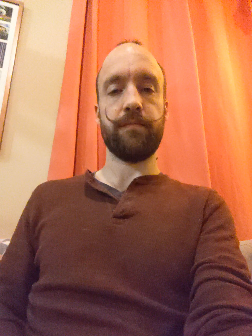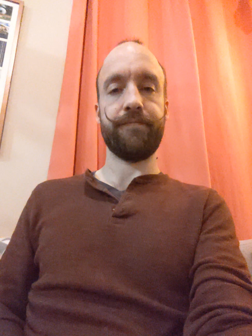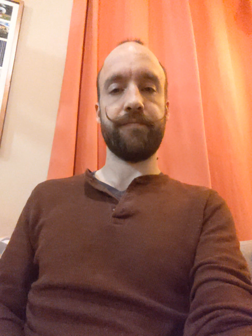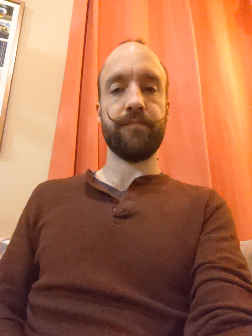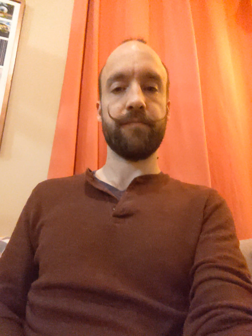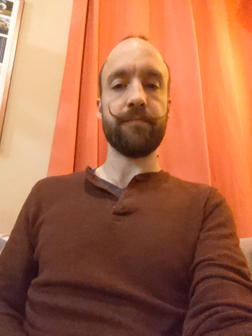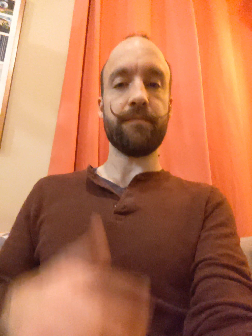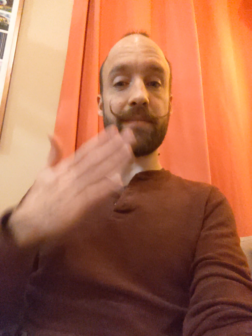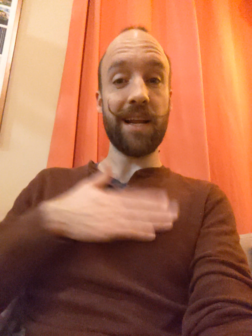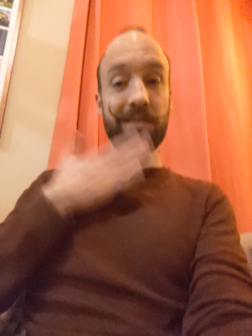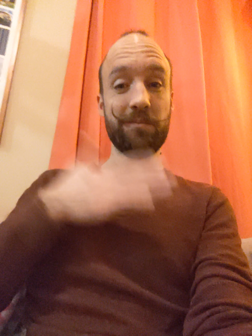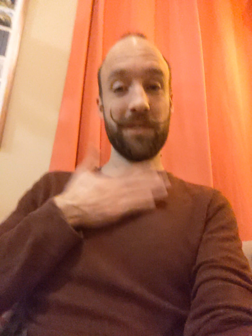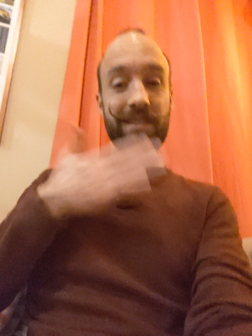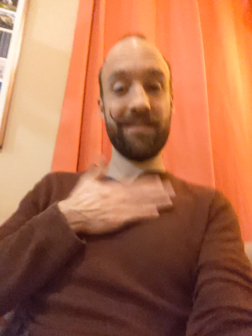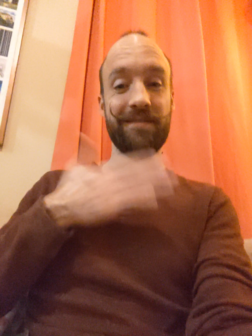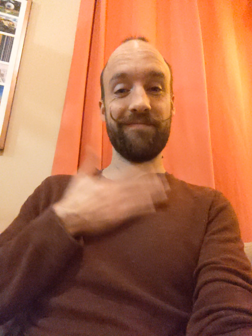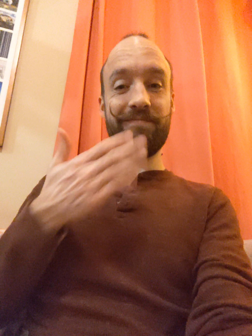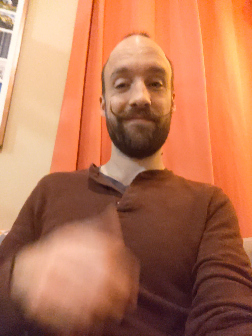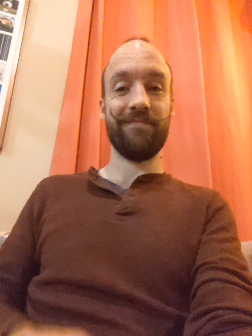happy